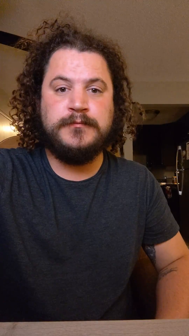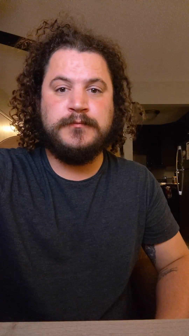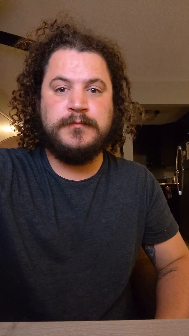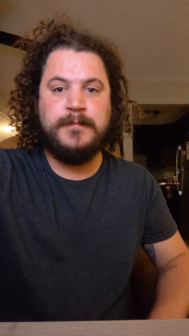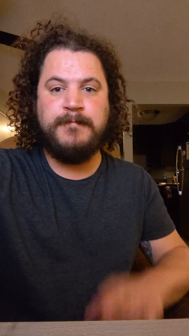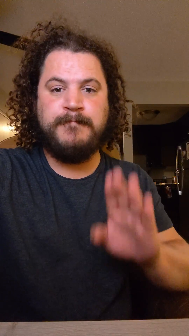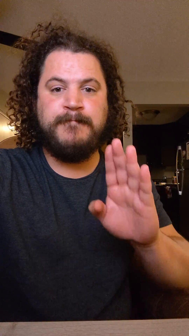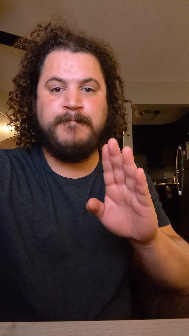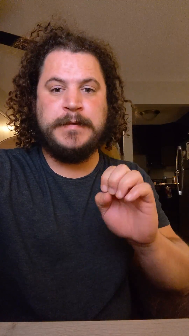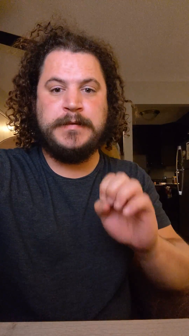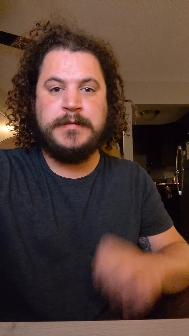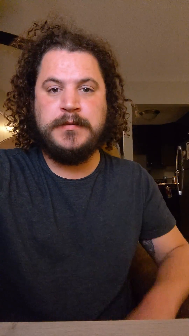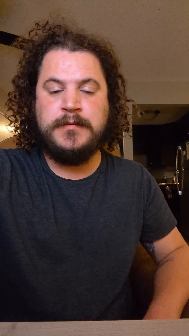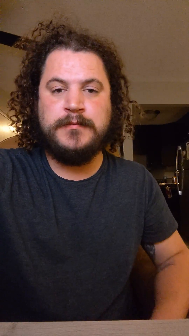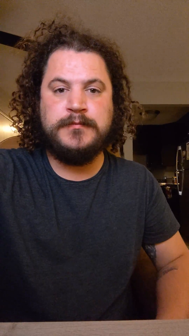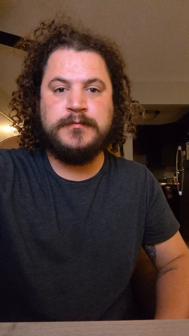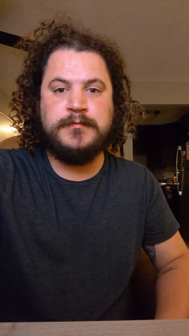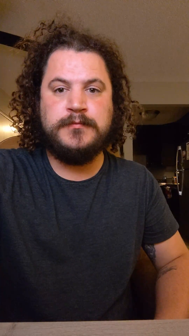be